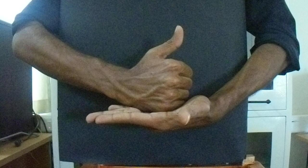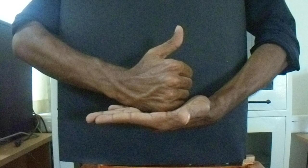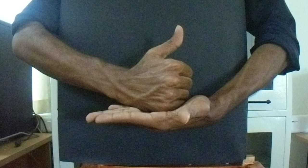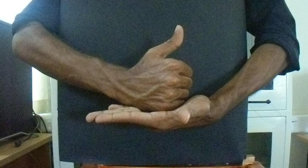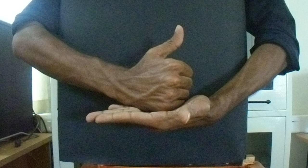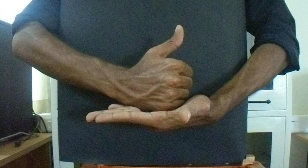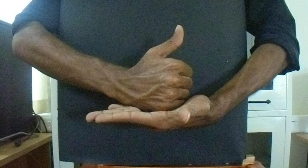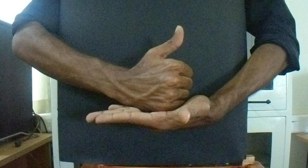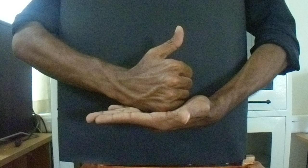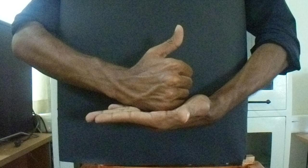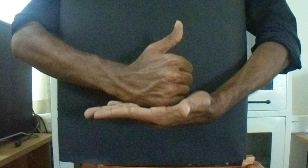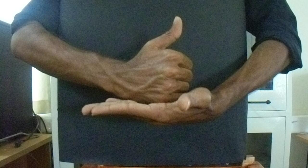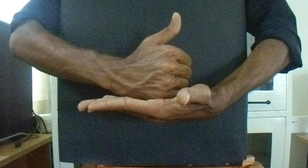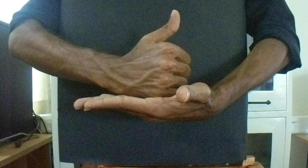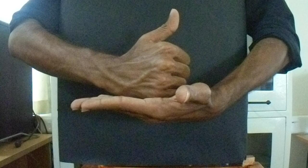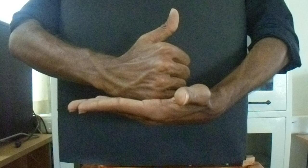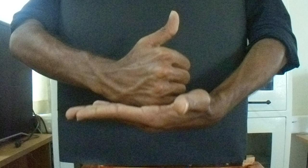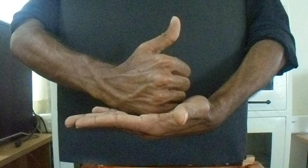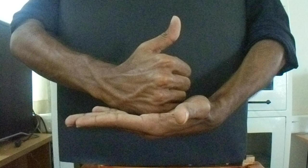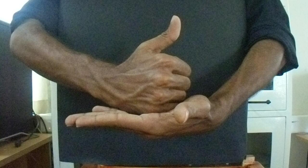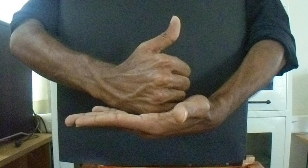help